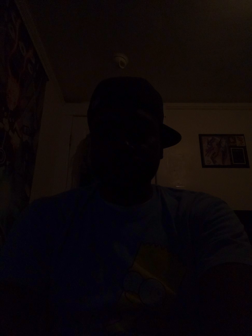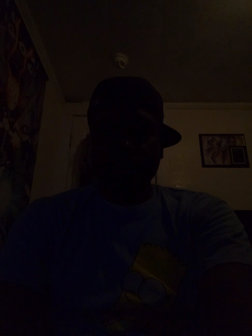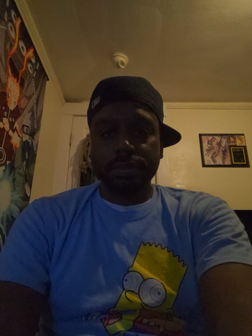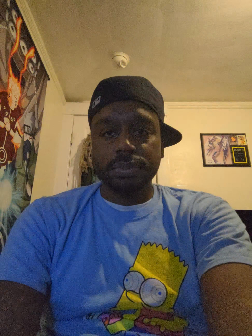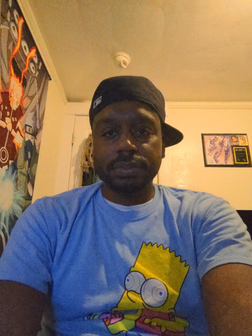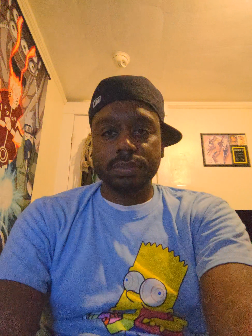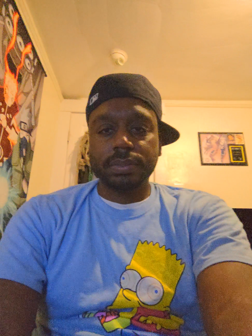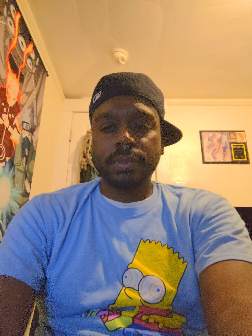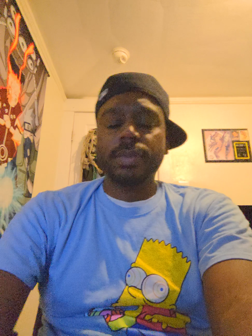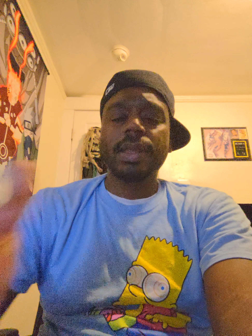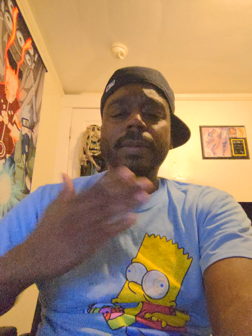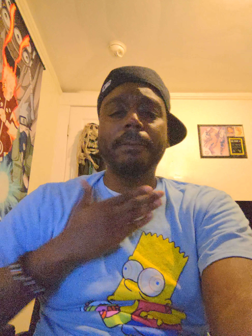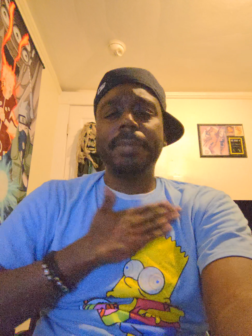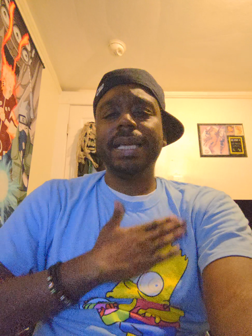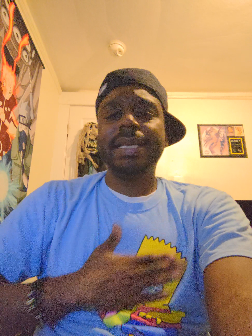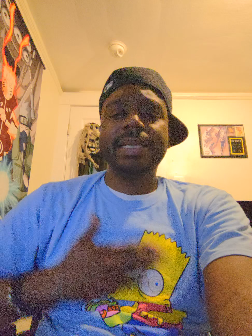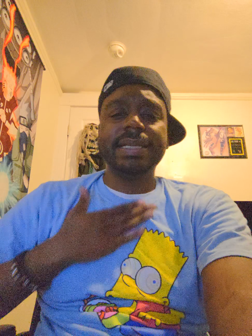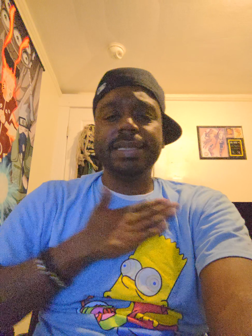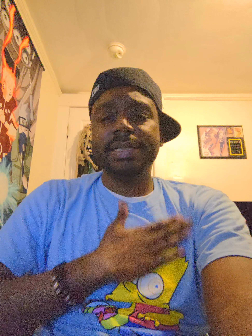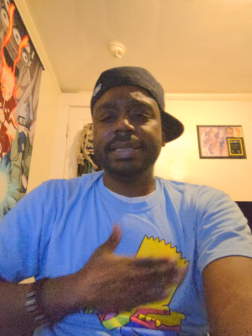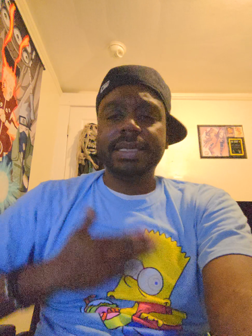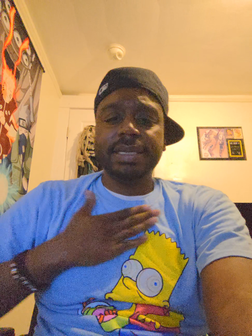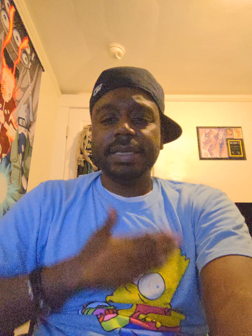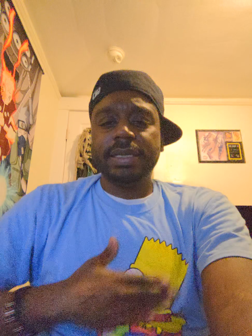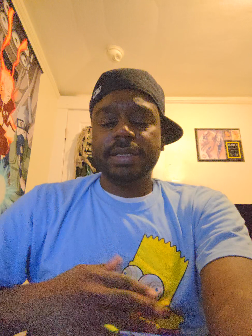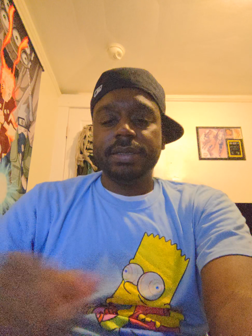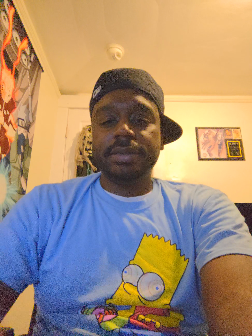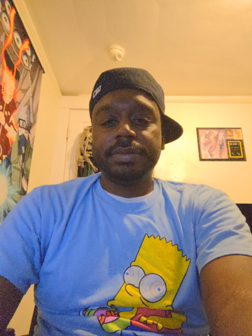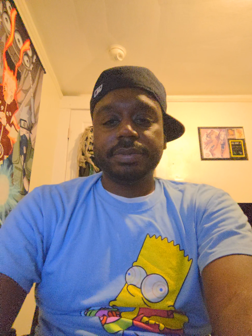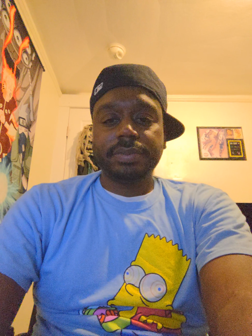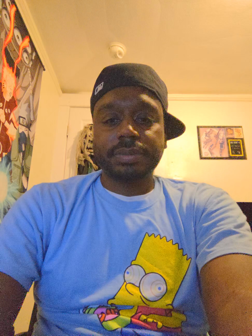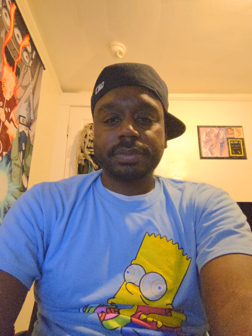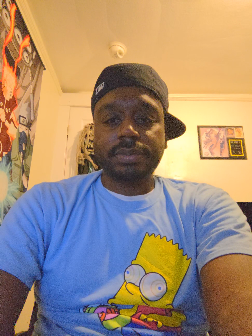please